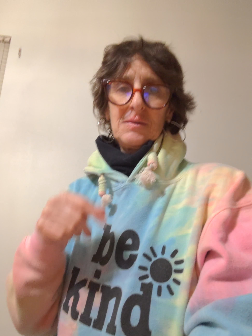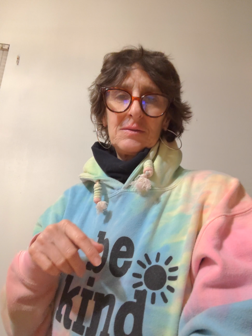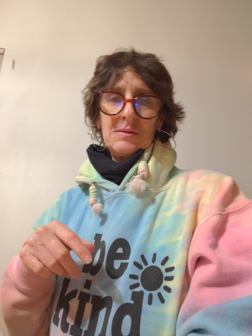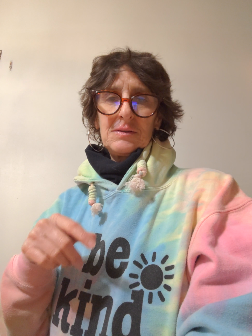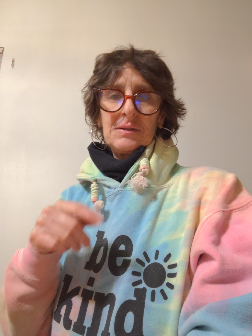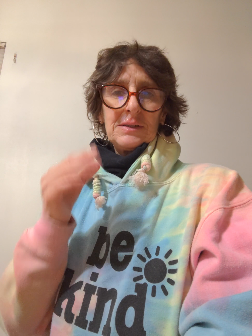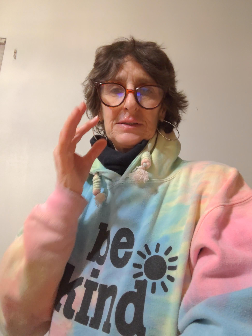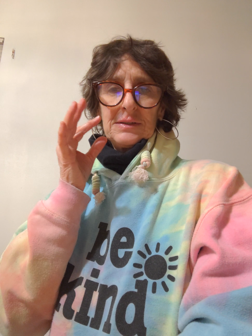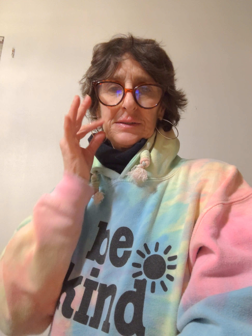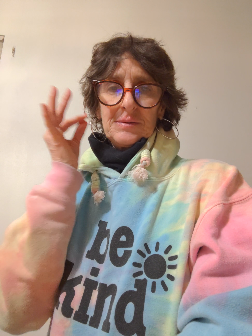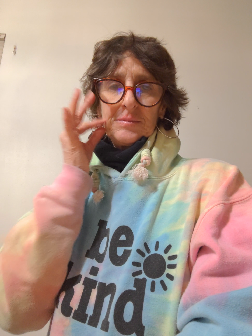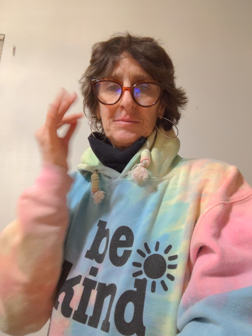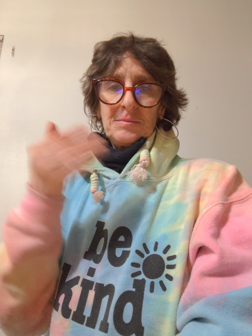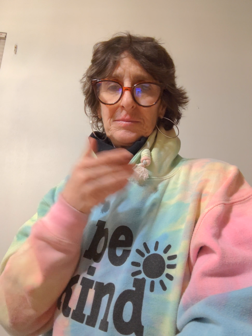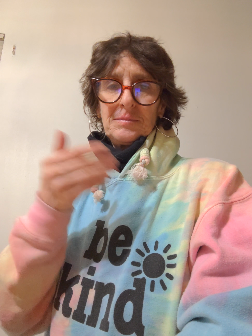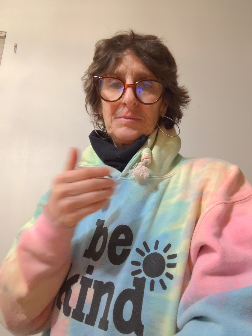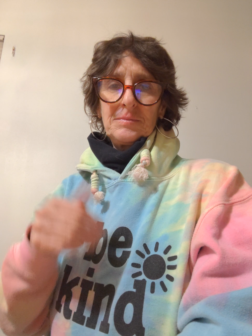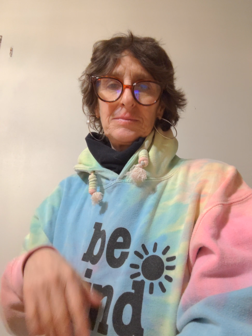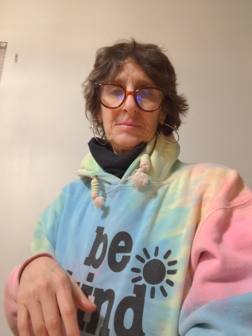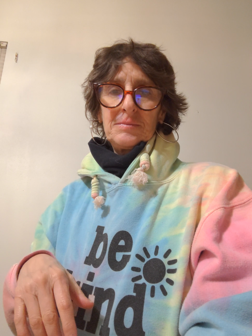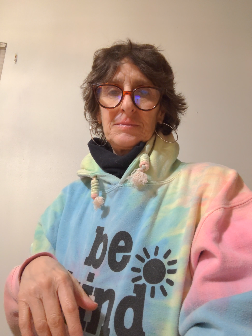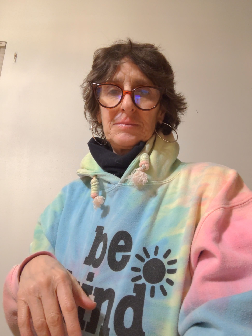kitty